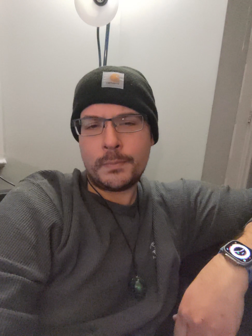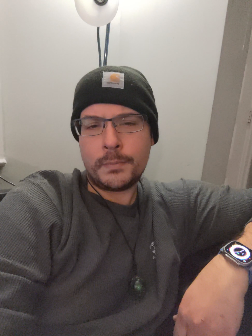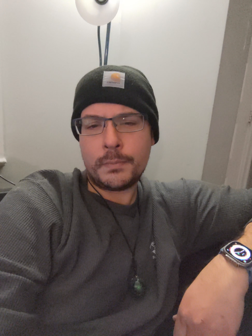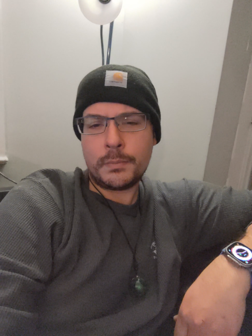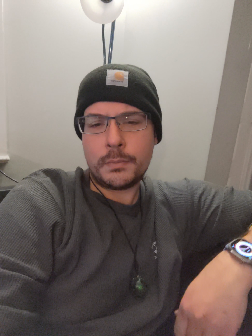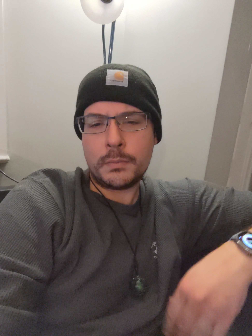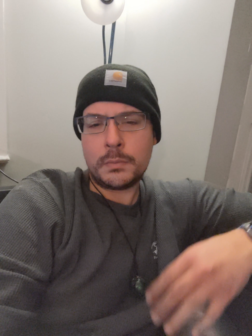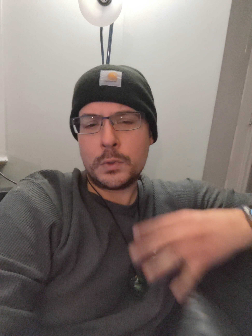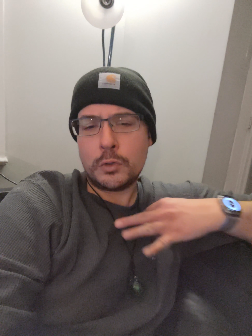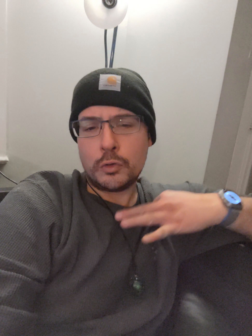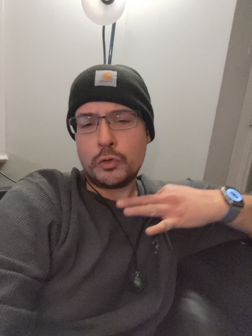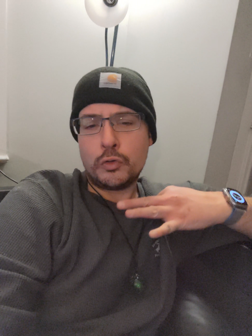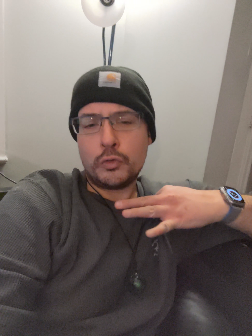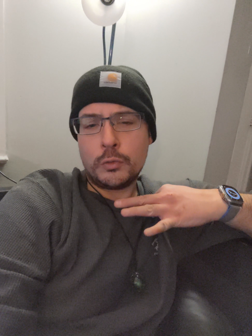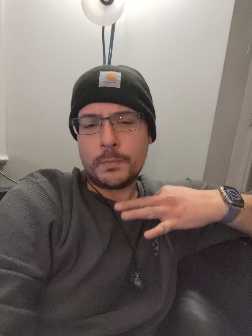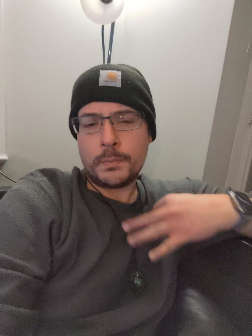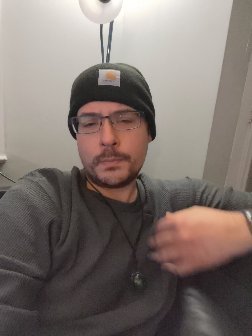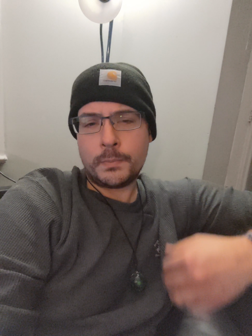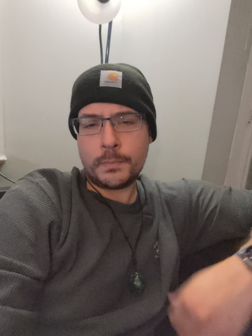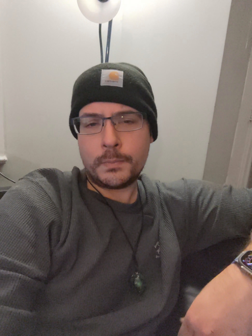shirt